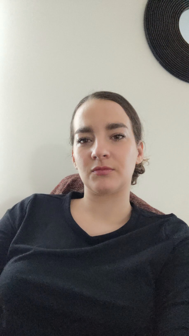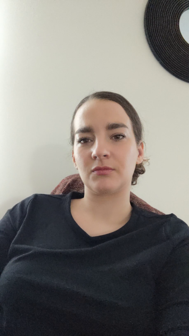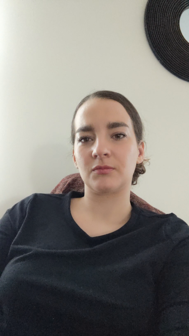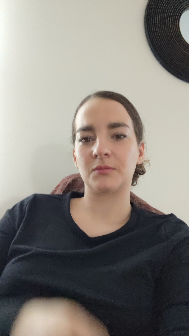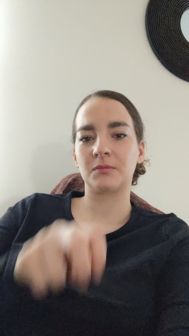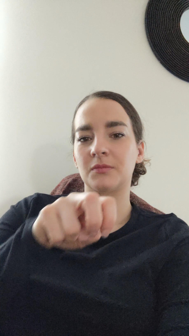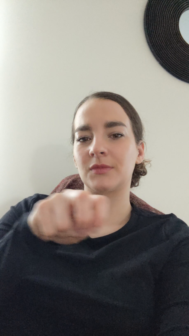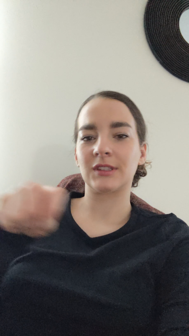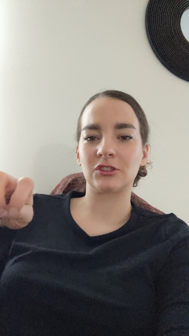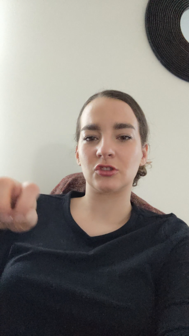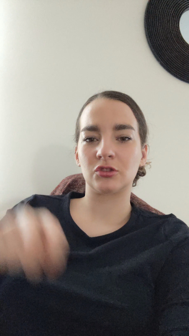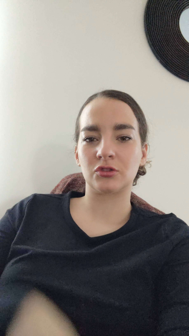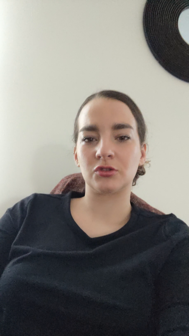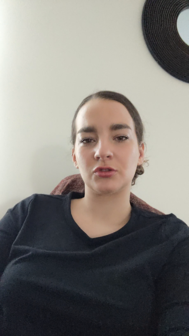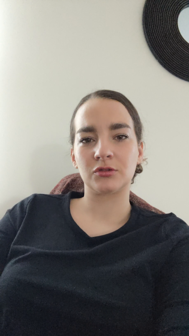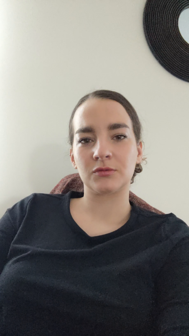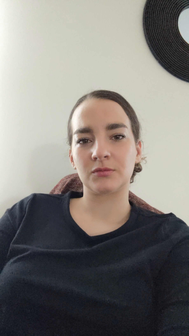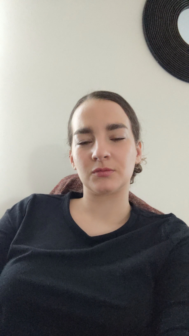bench